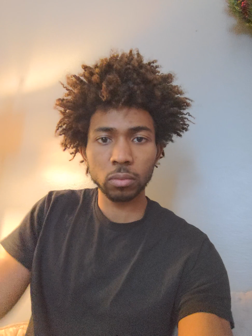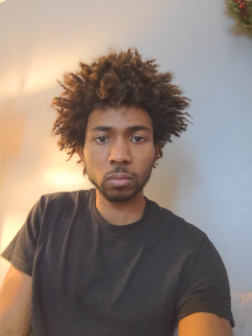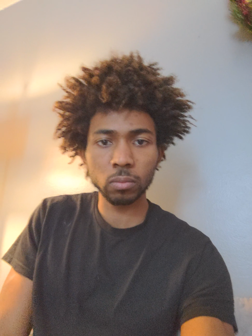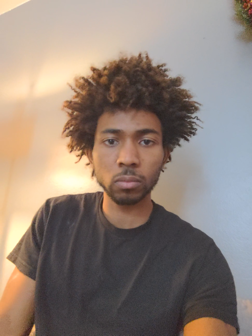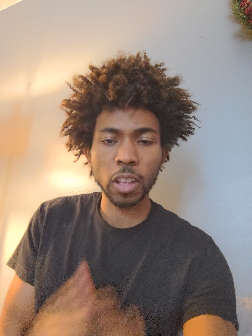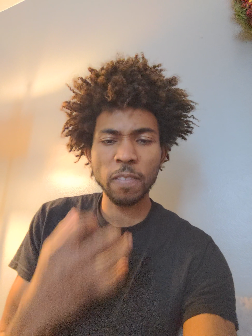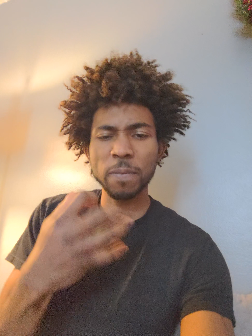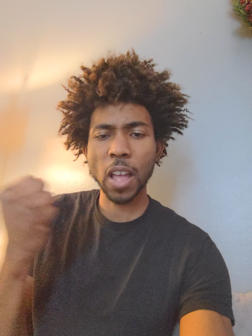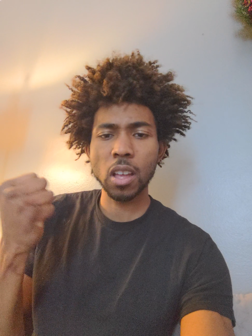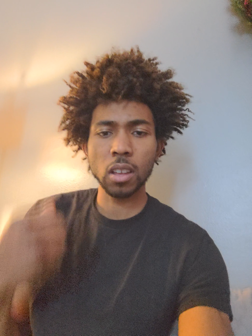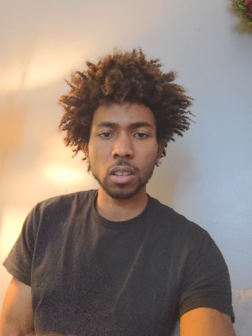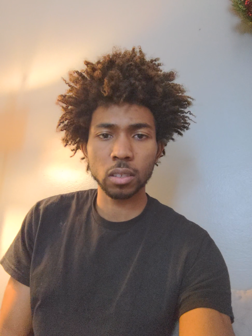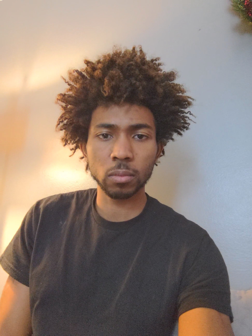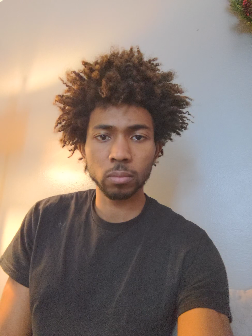fast